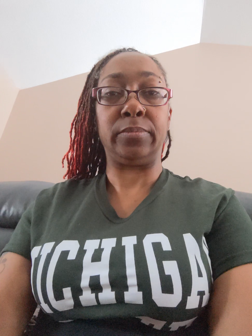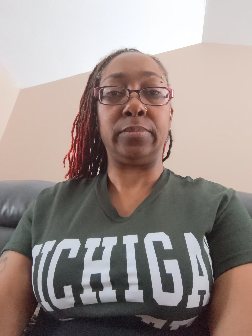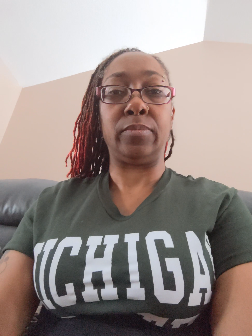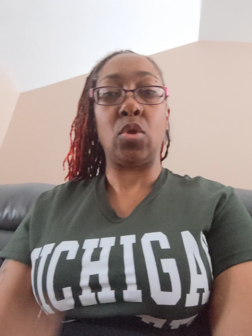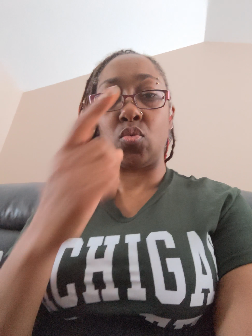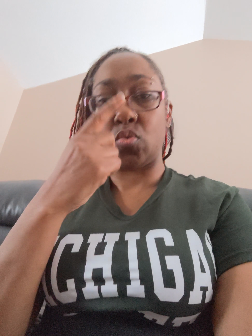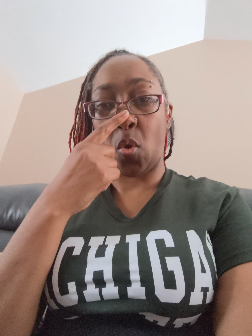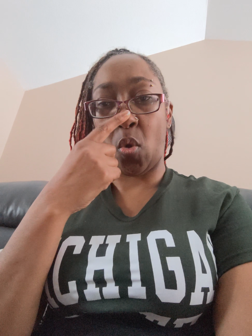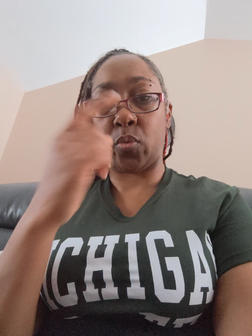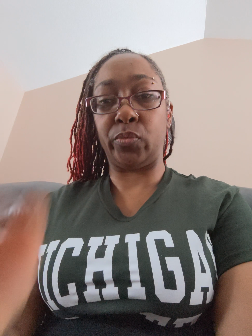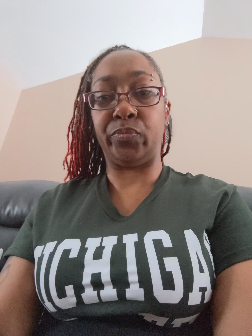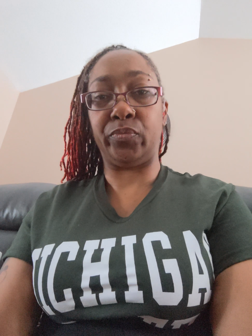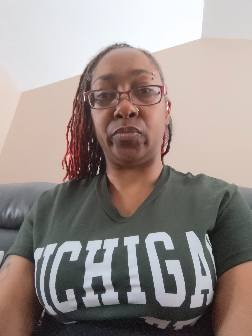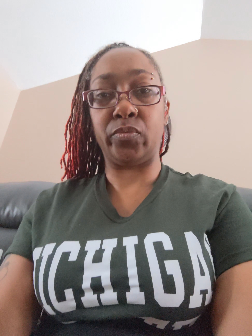nose